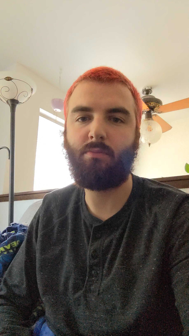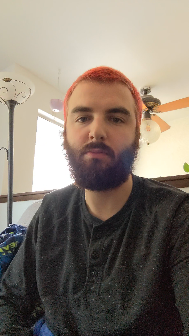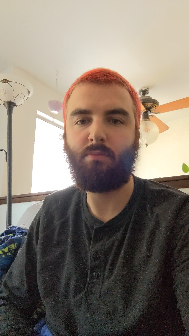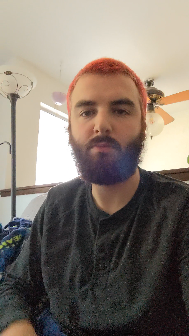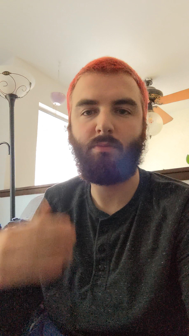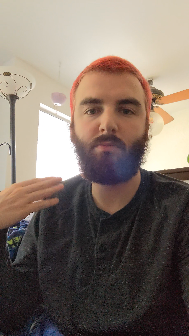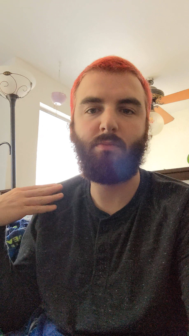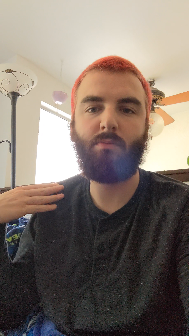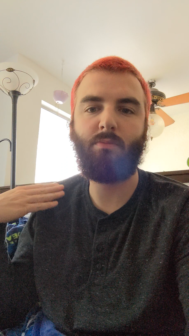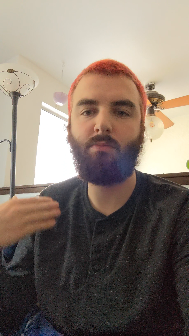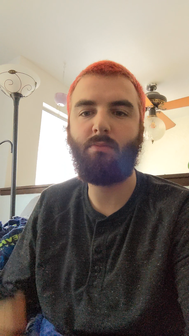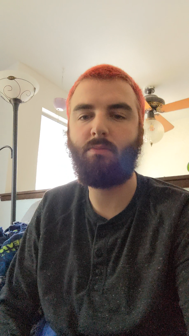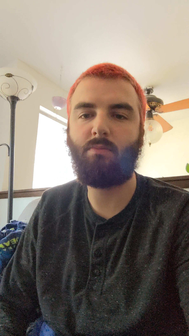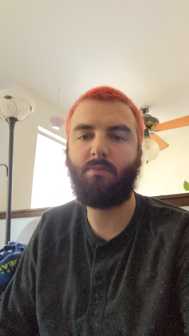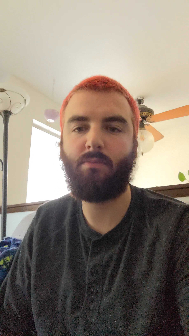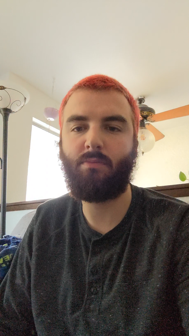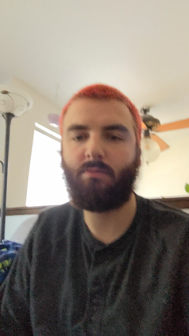shoulder